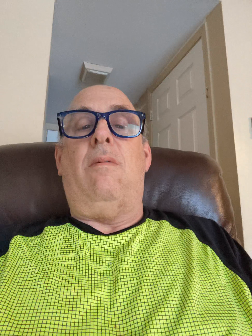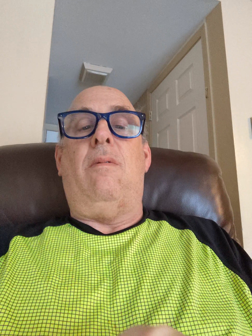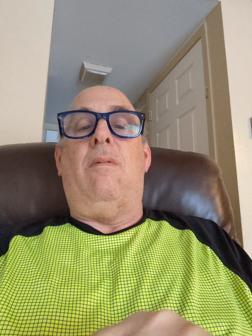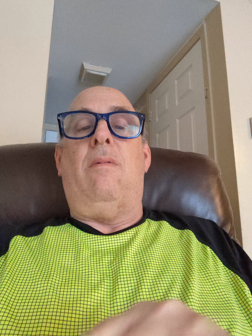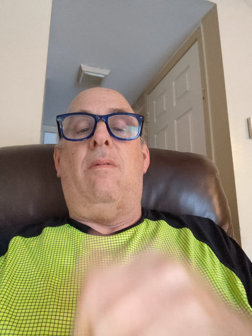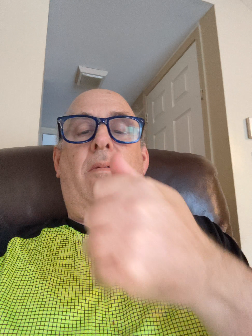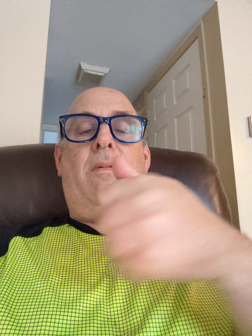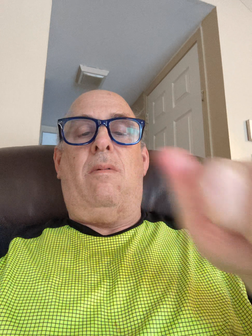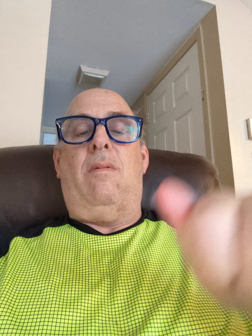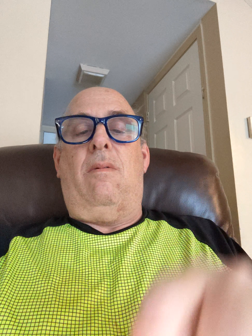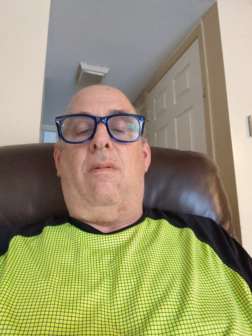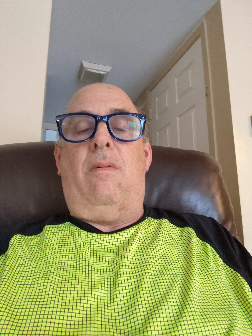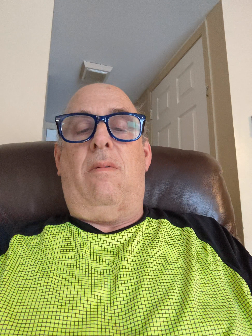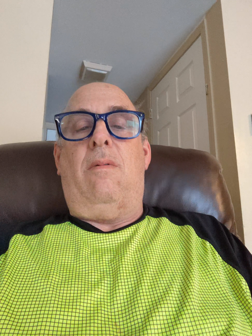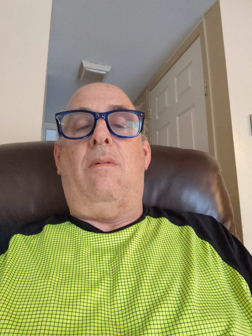any